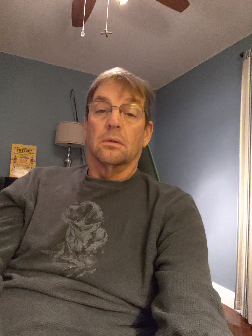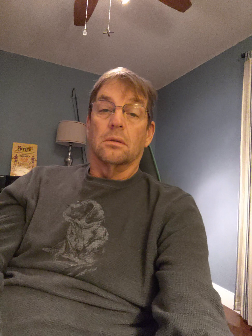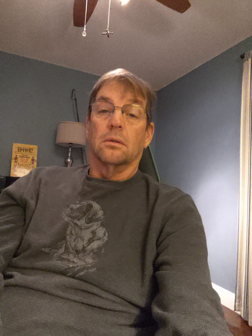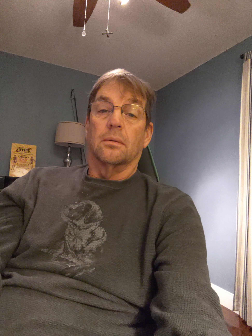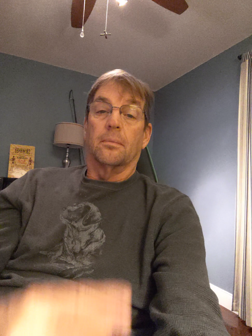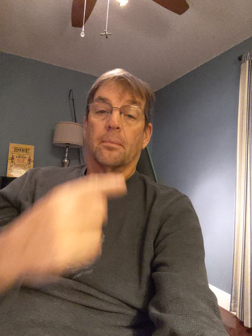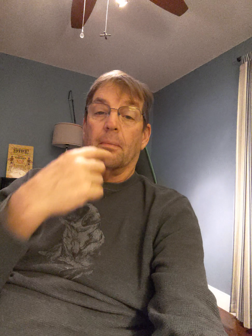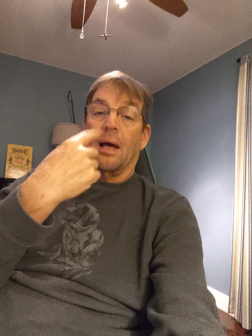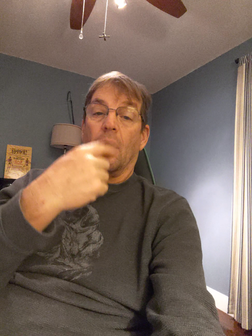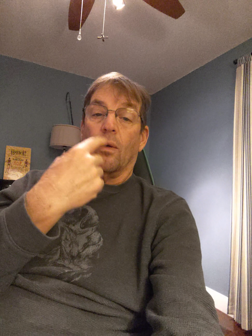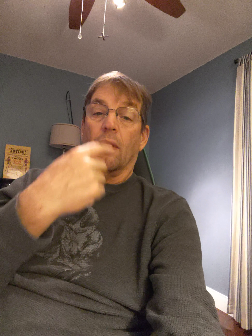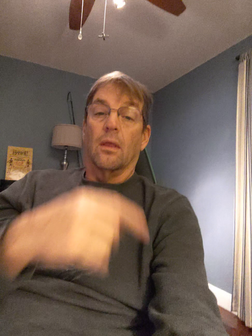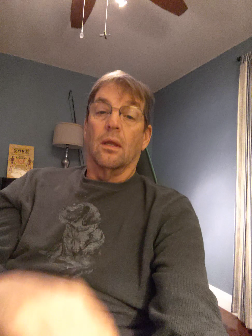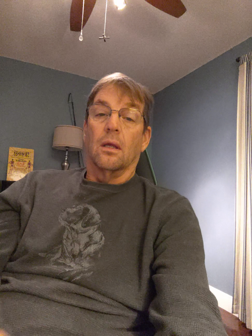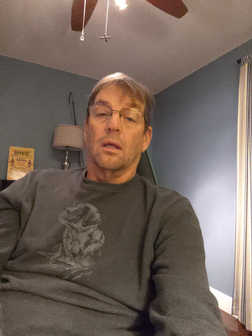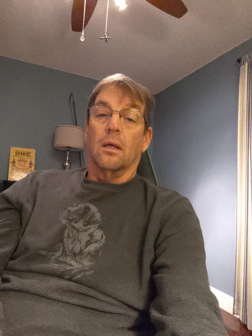mouth